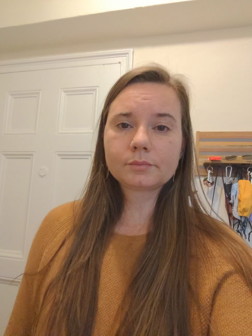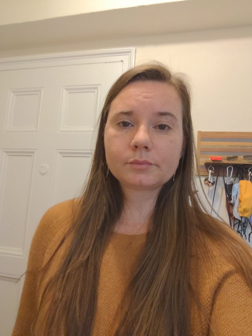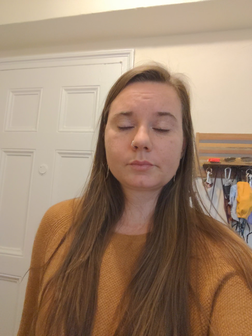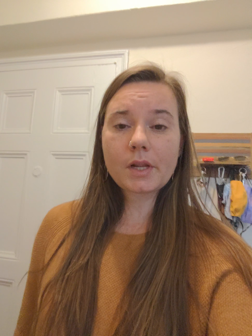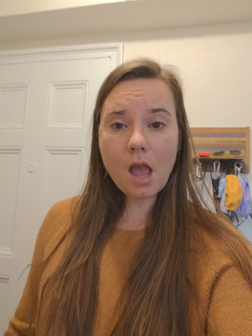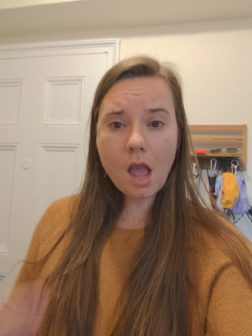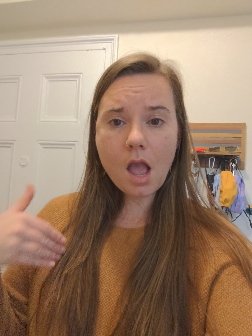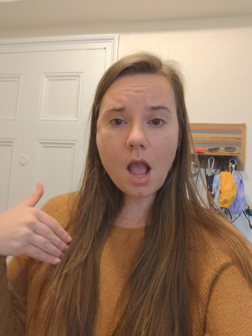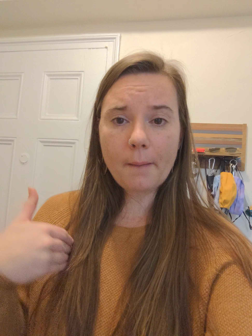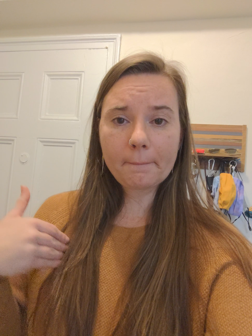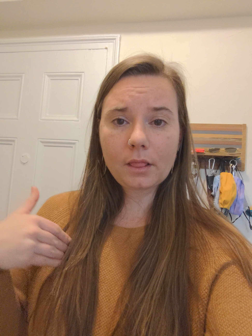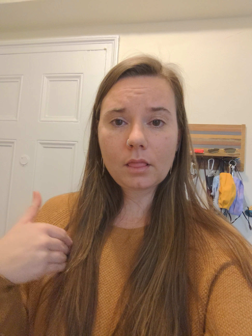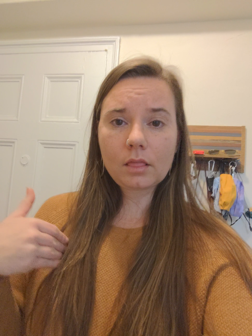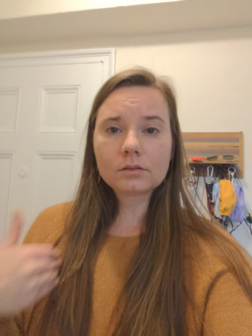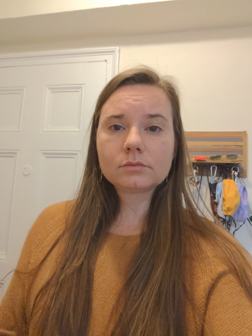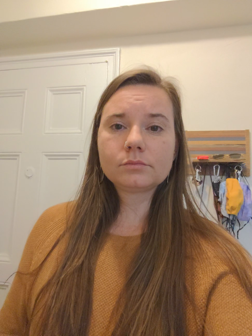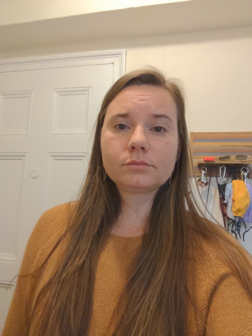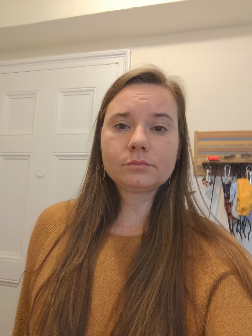animal